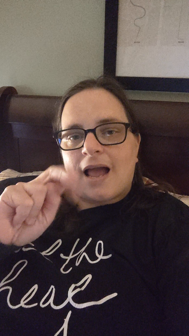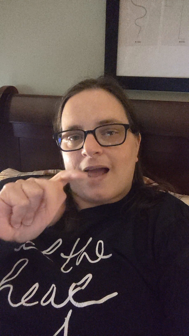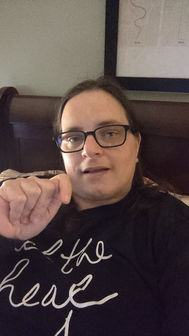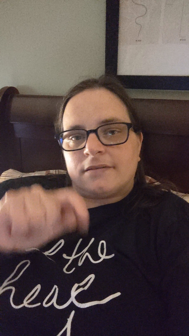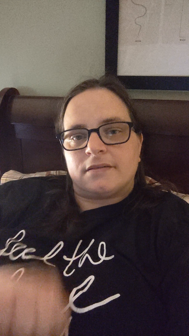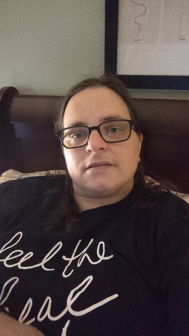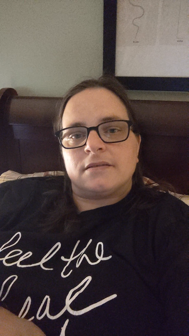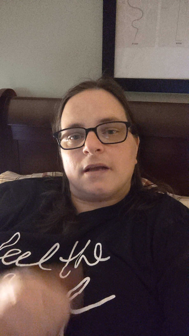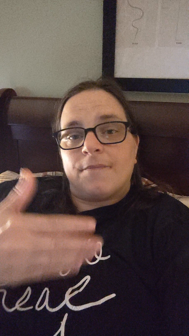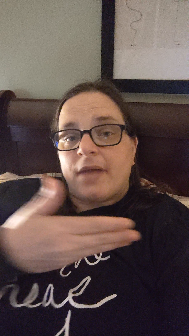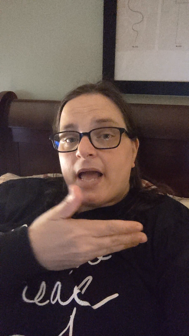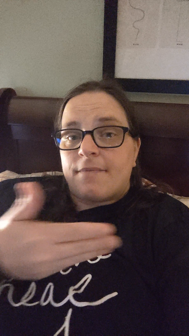baby